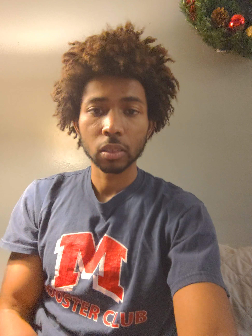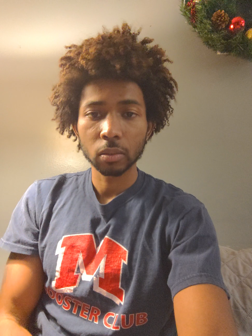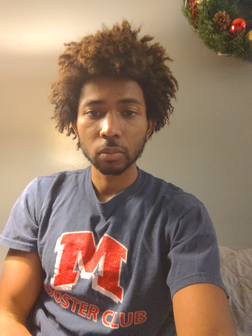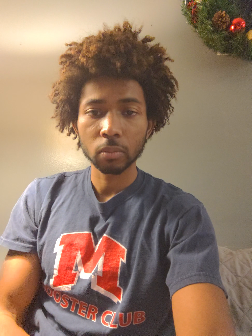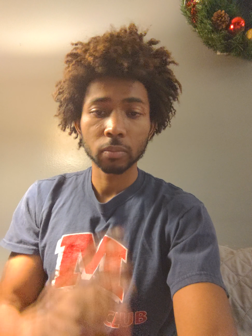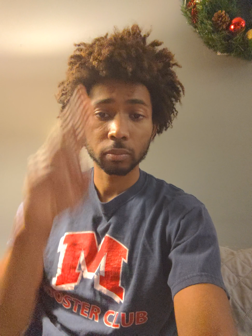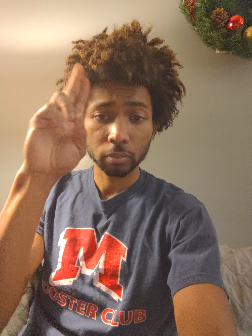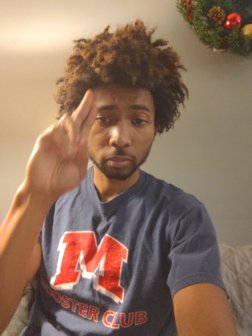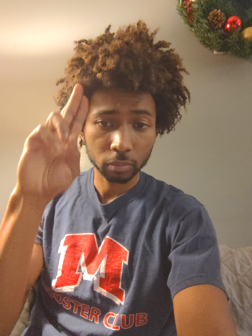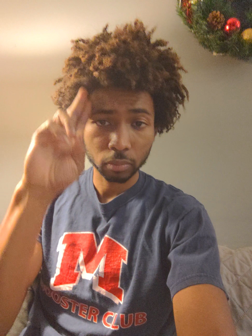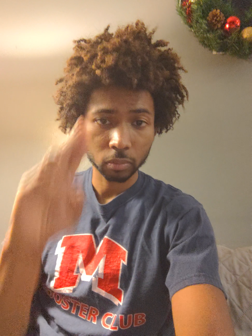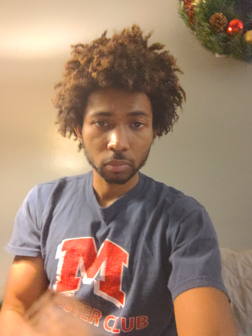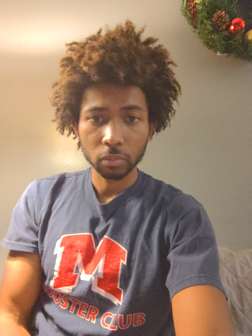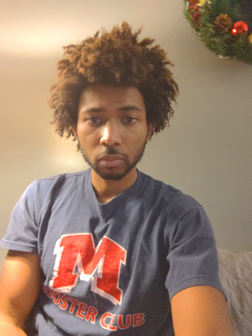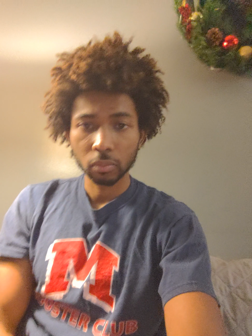uncle